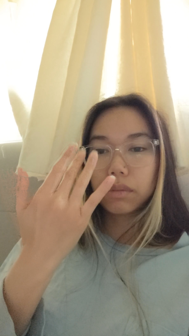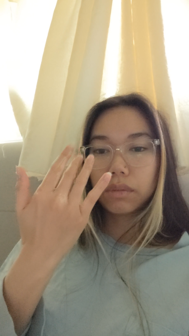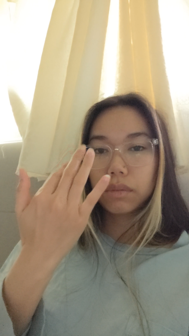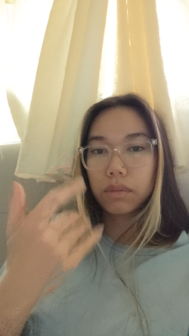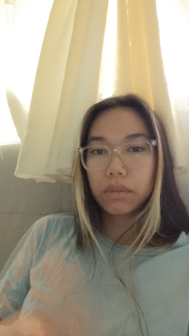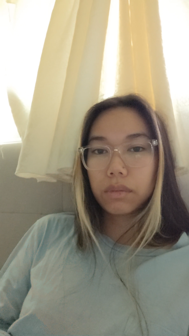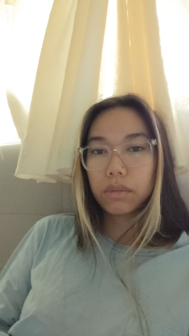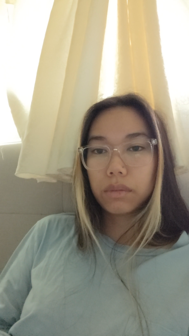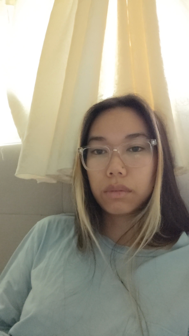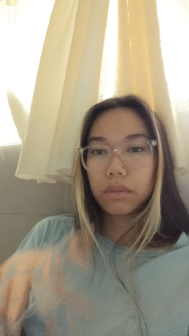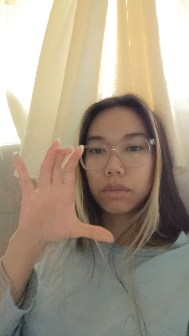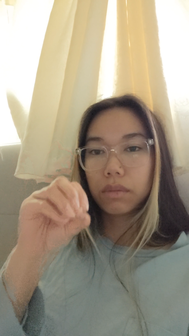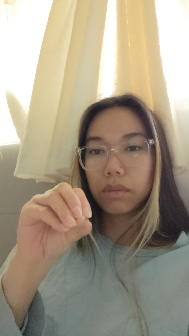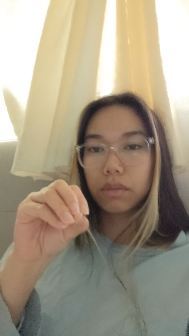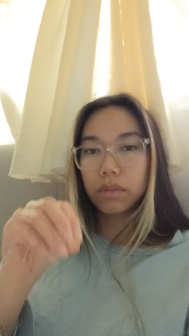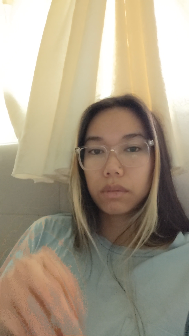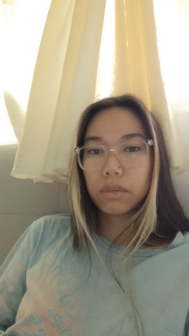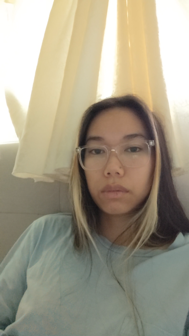bite